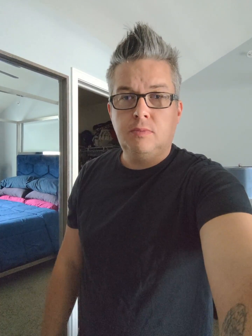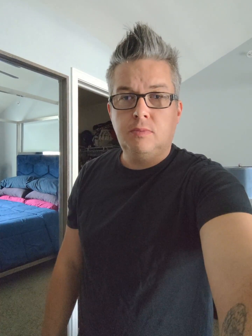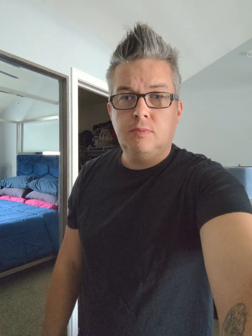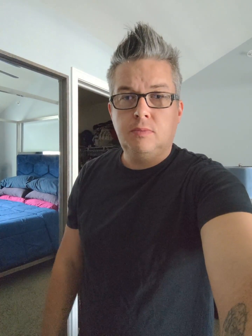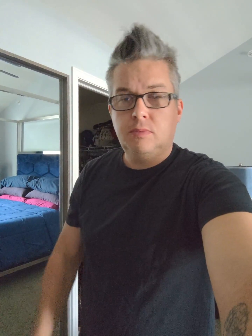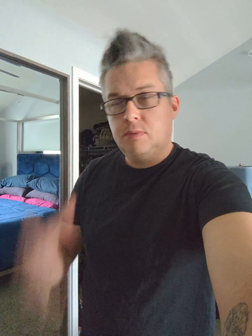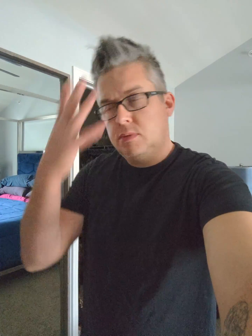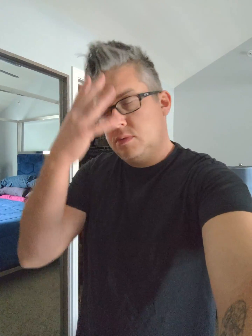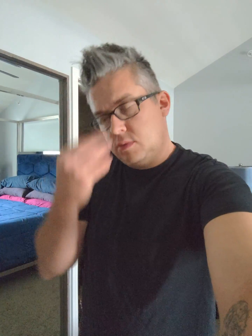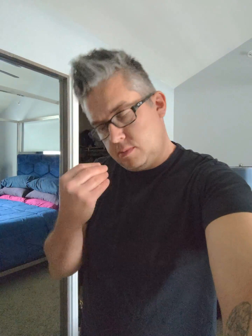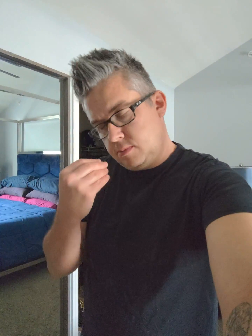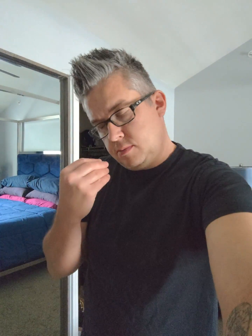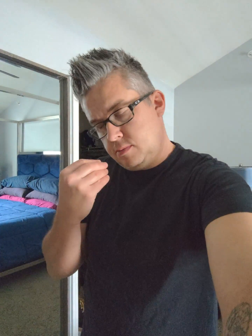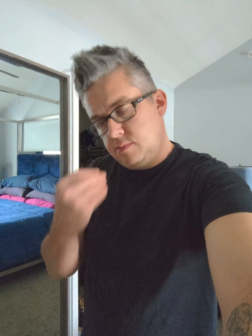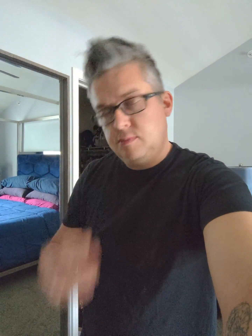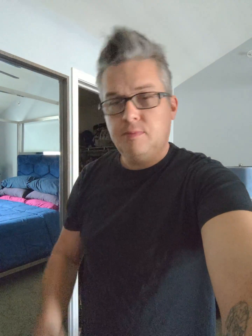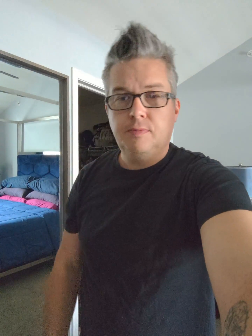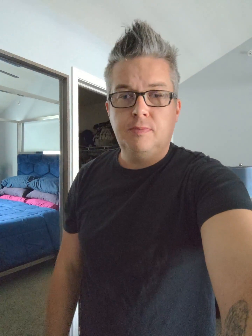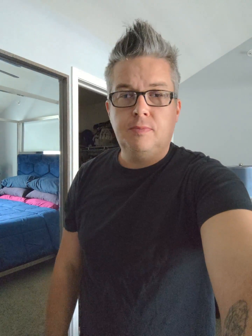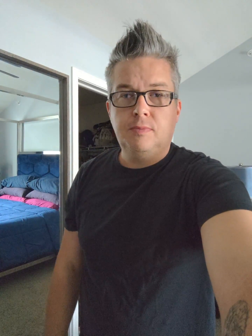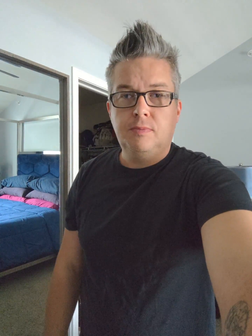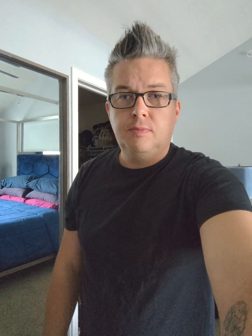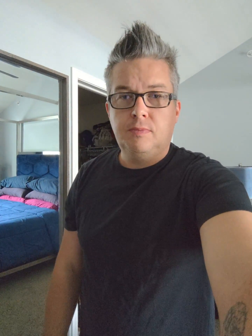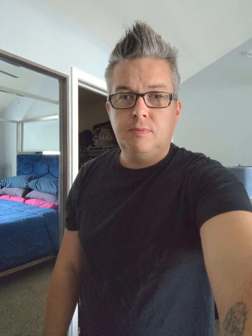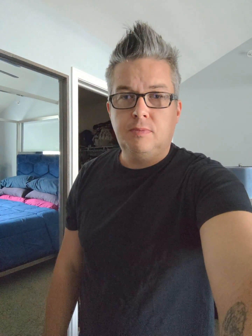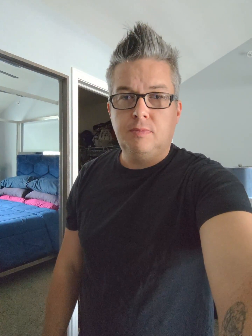asleep